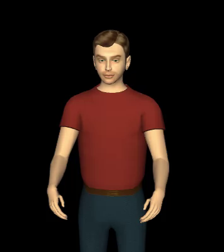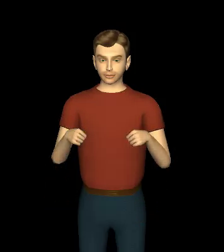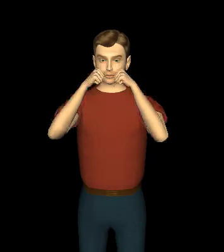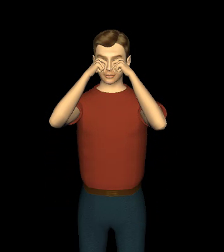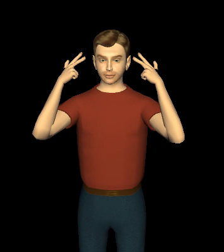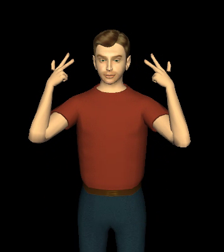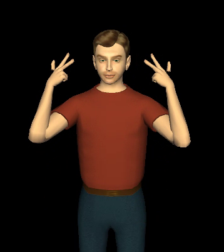قط